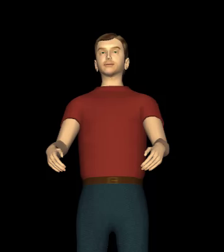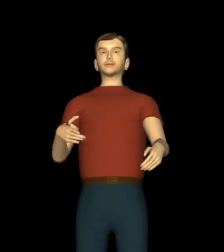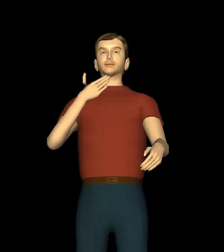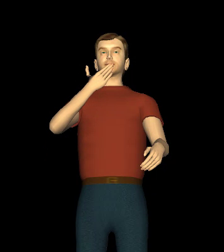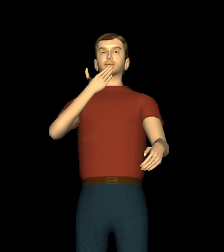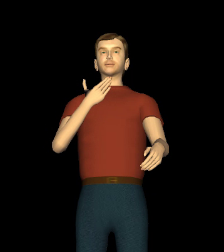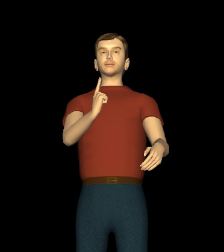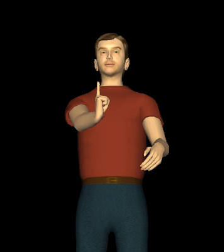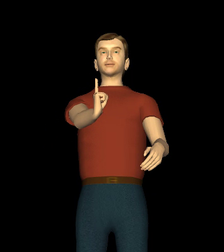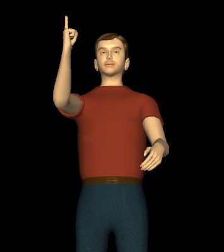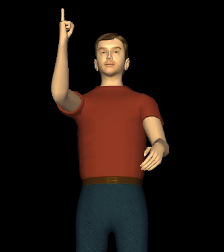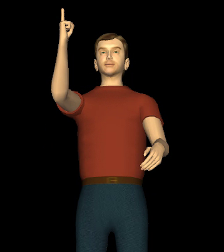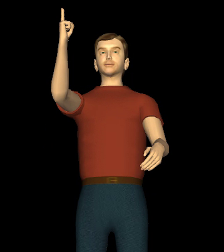الحمدلله